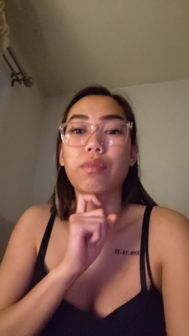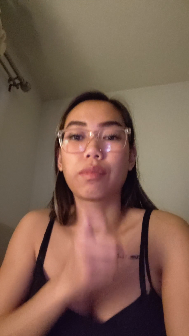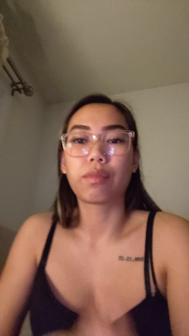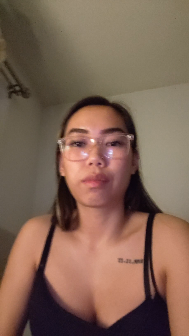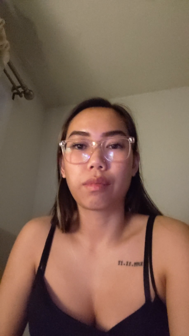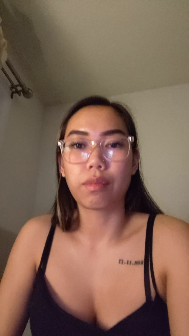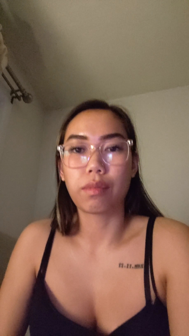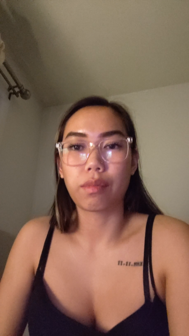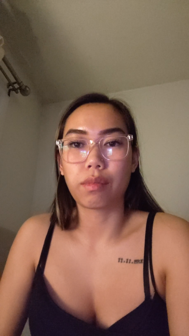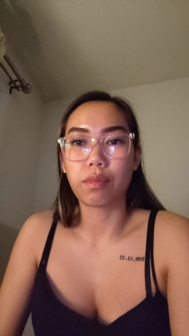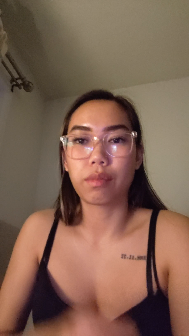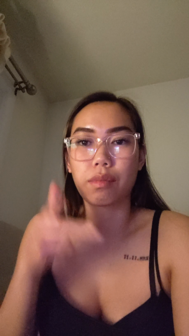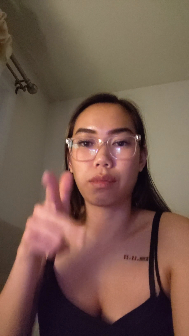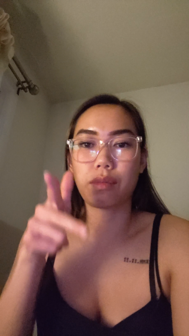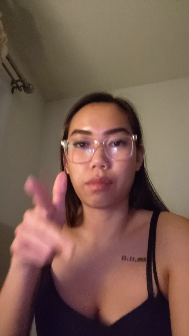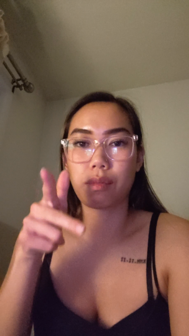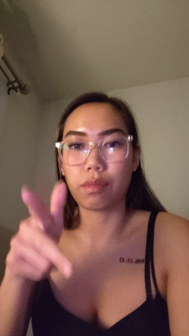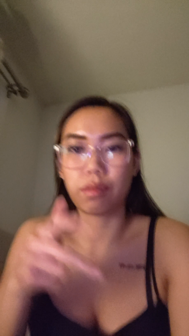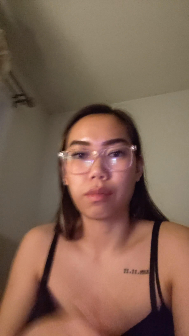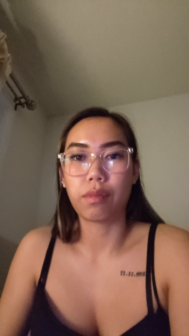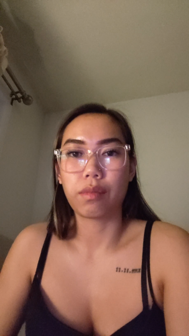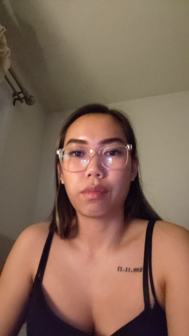garage